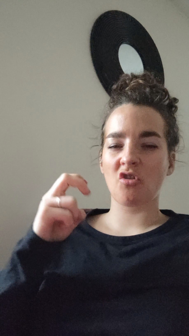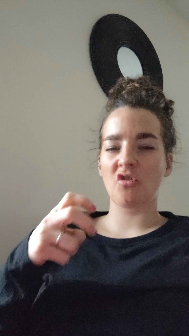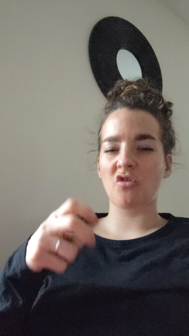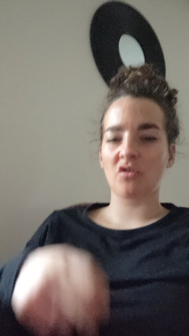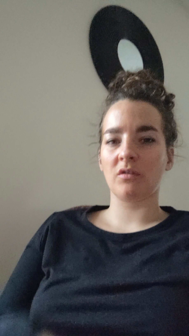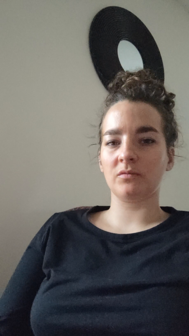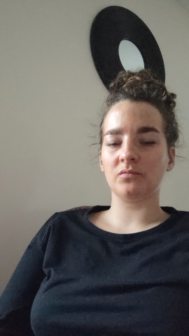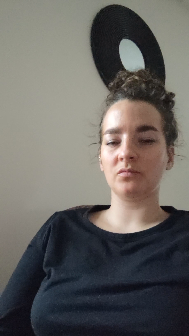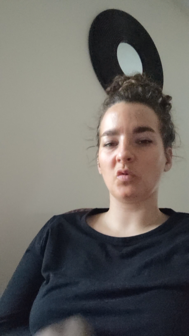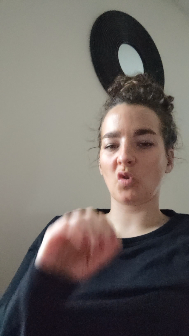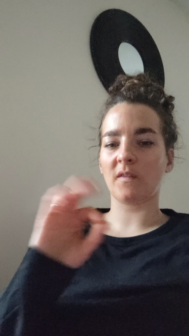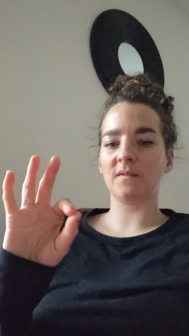off